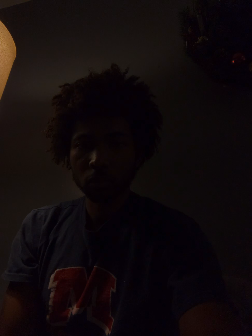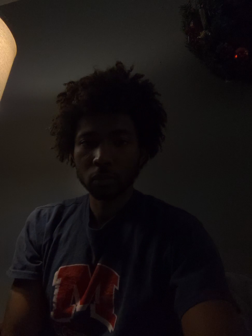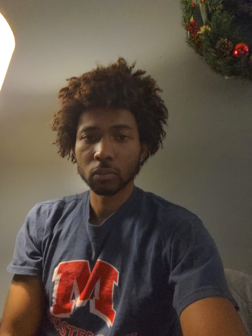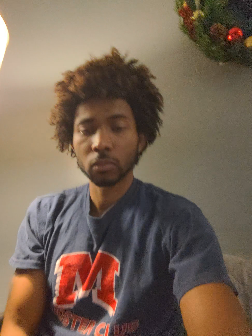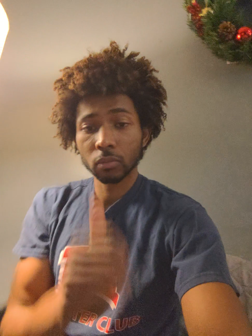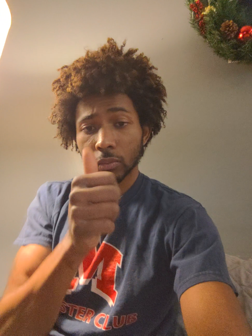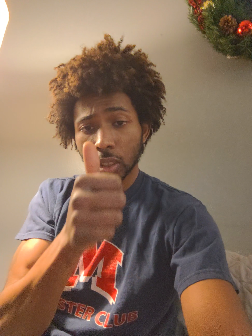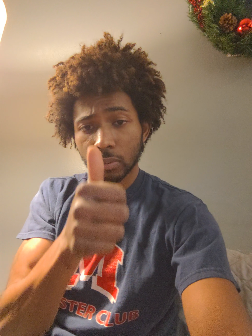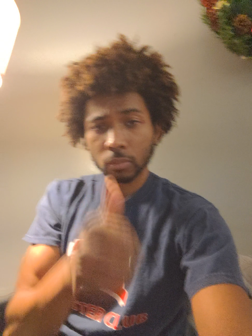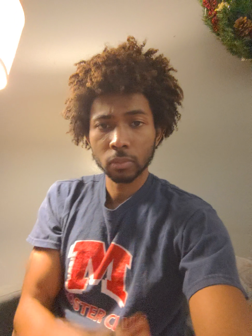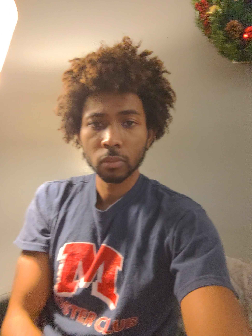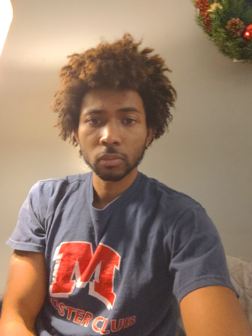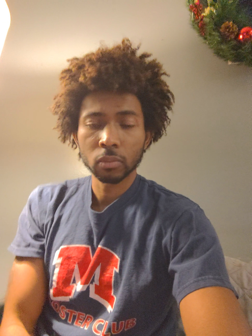yourself